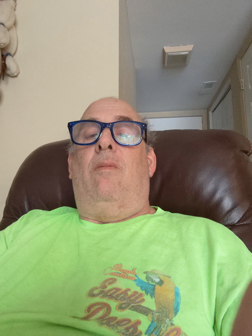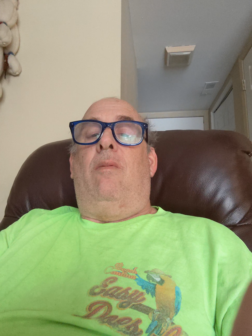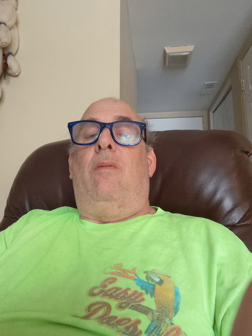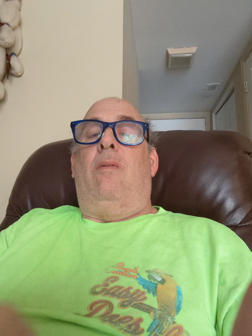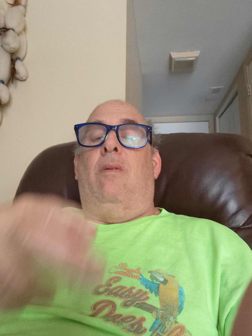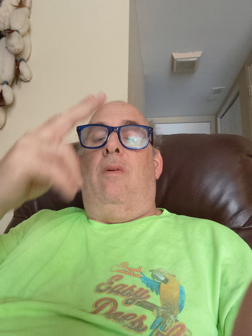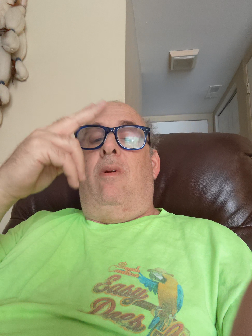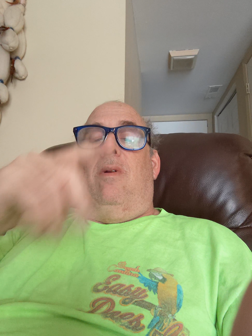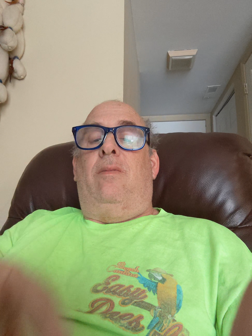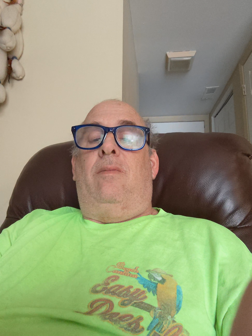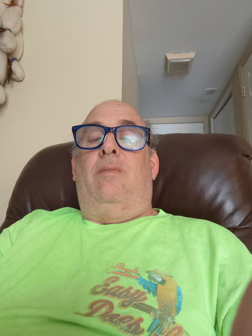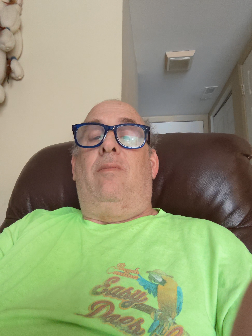high